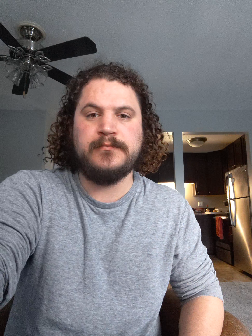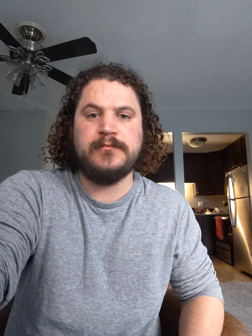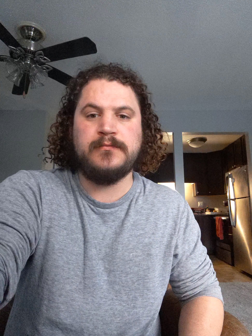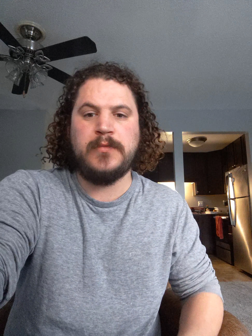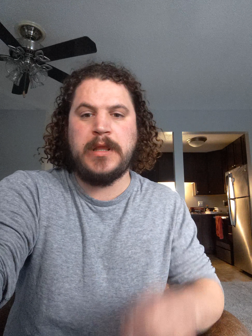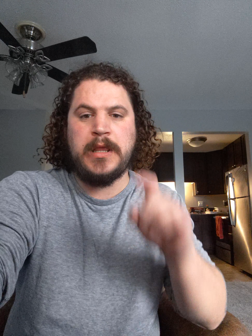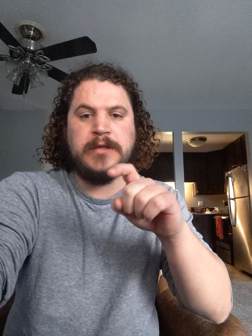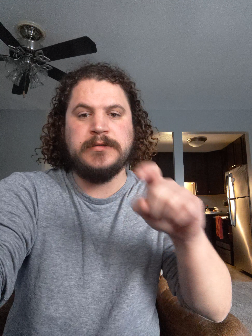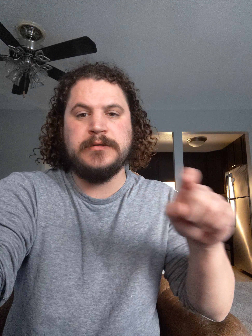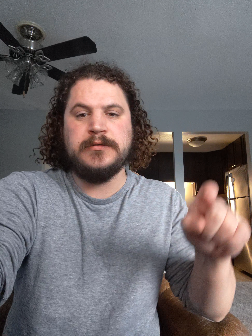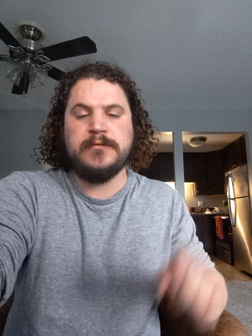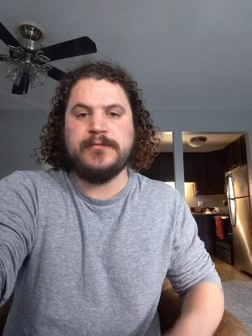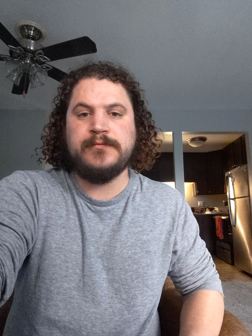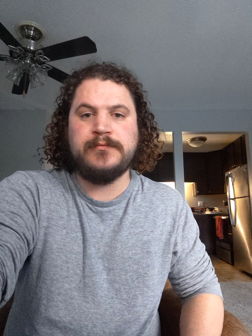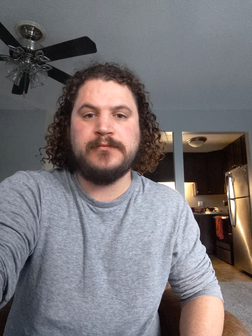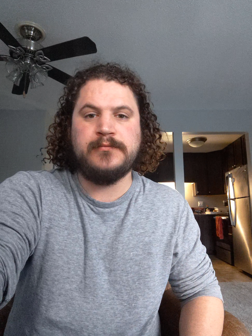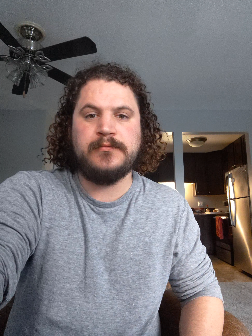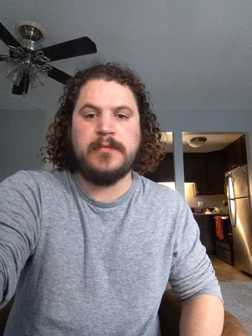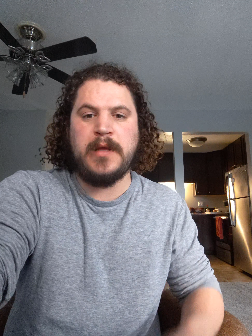closet